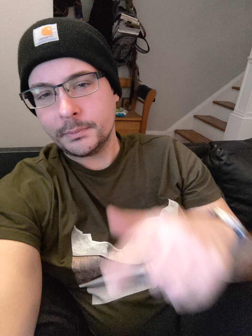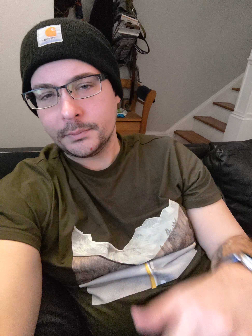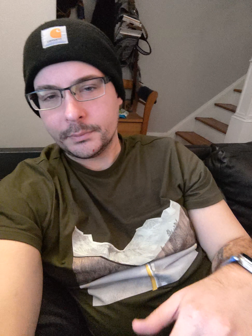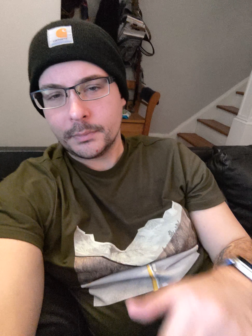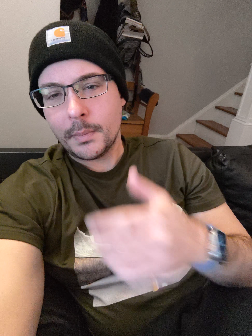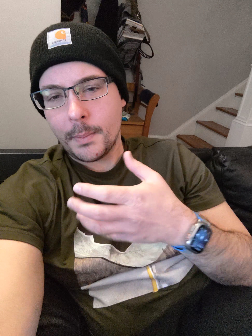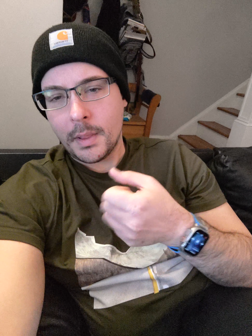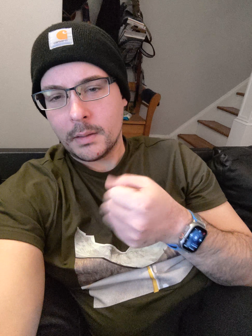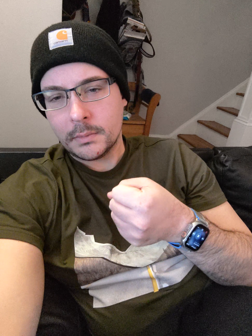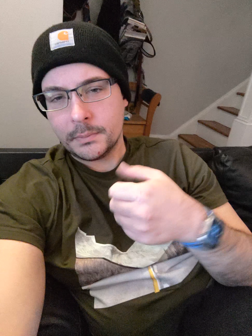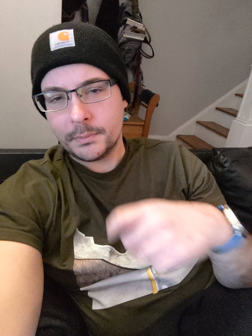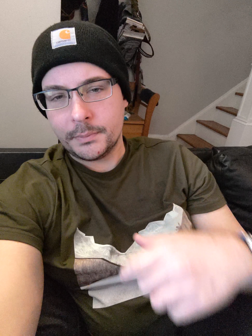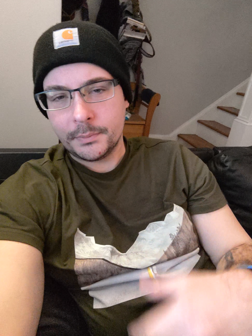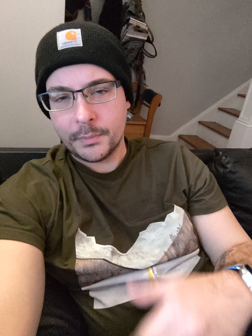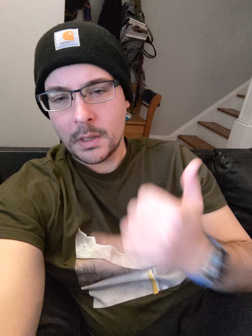milk